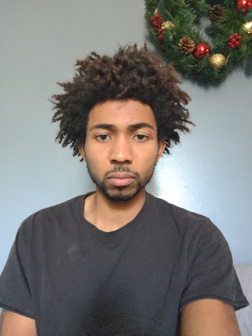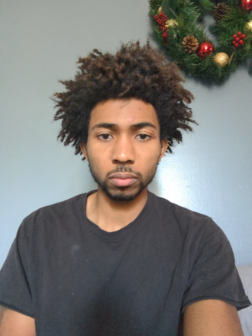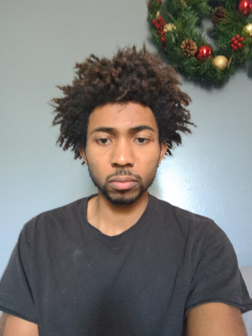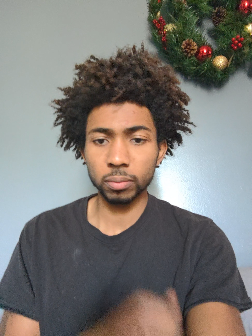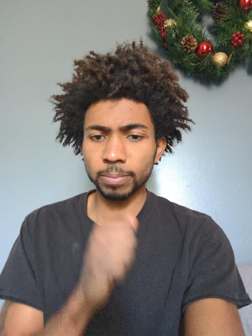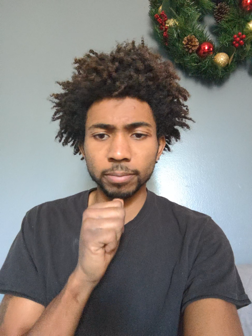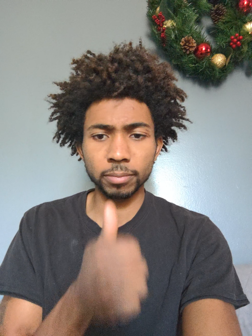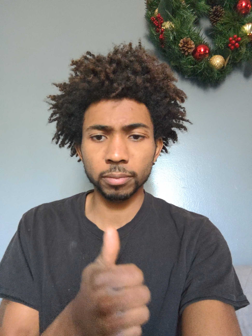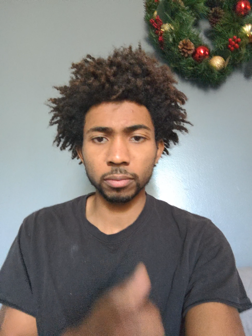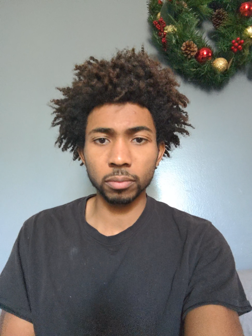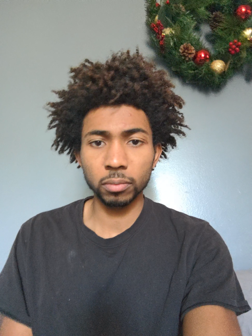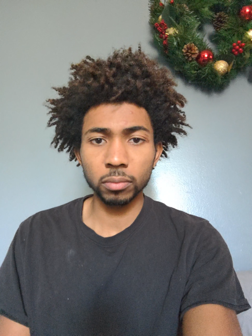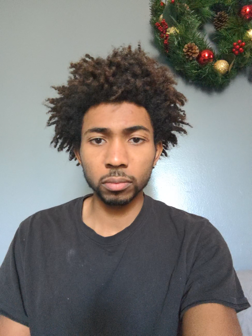not